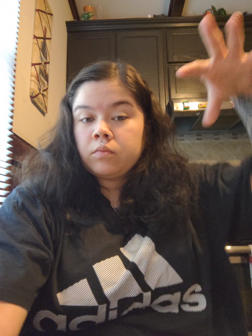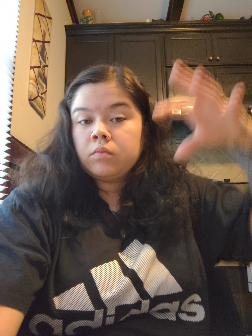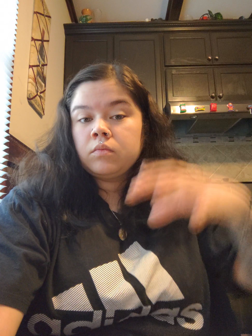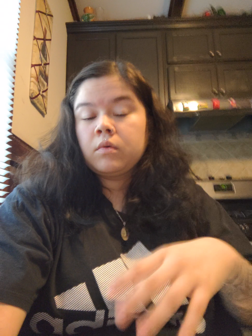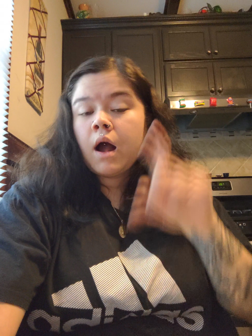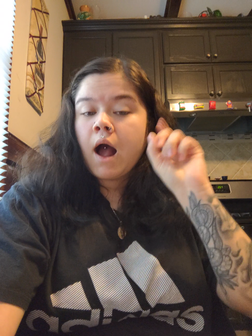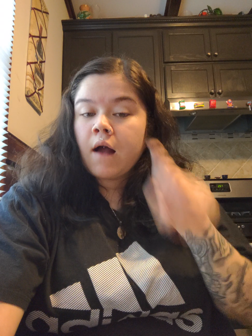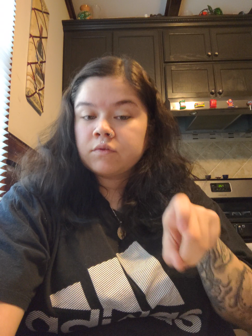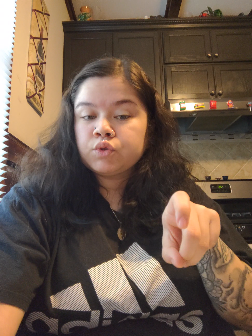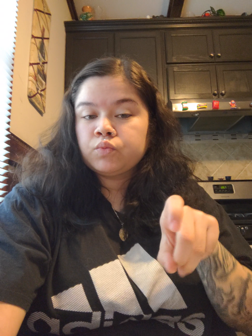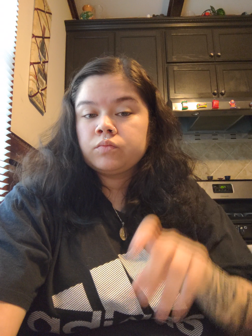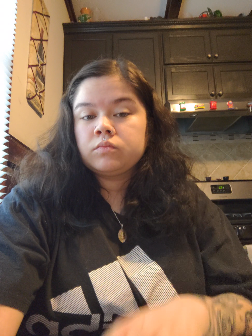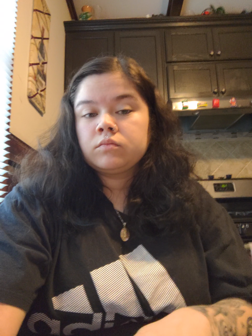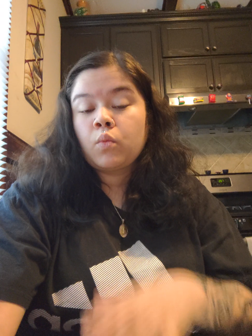have to